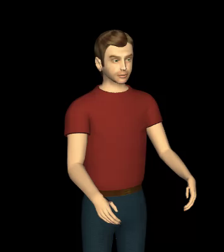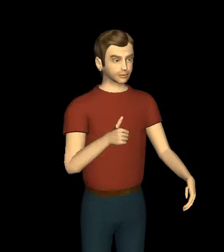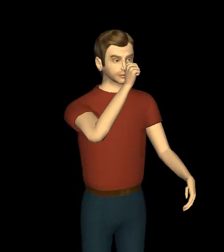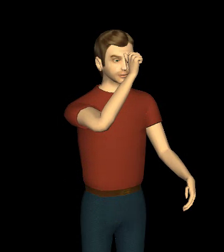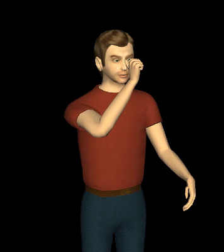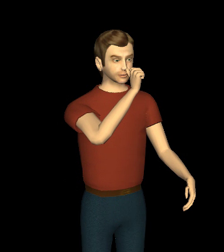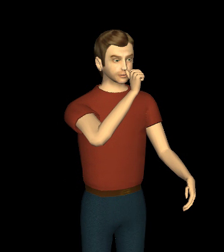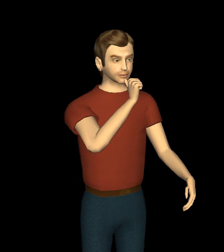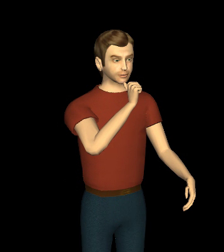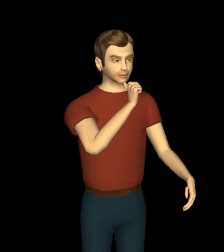متحف